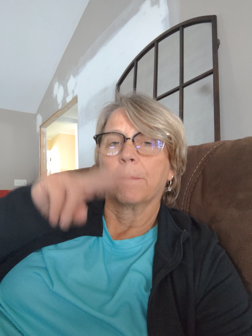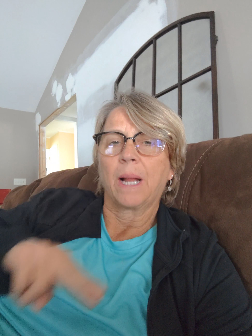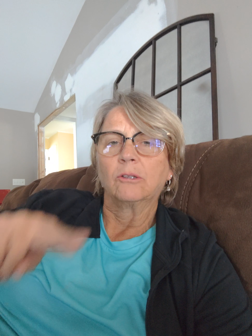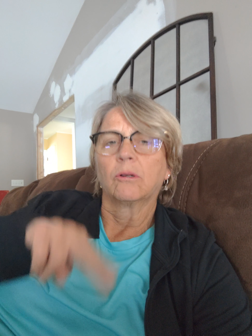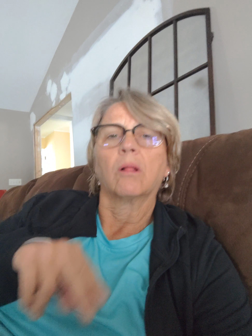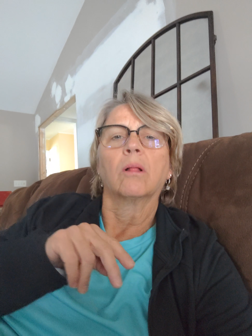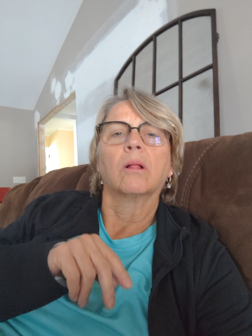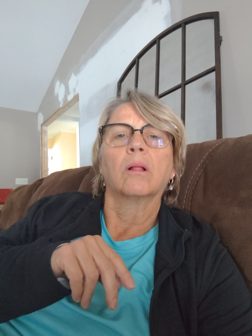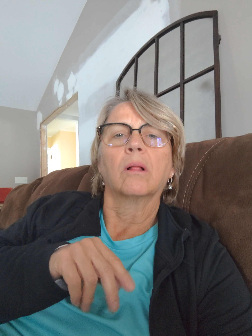puzzle